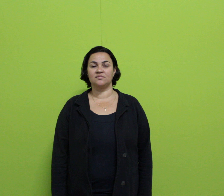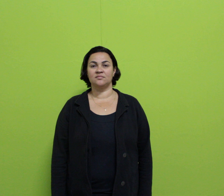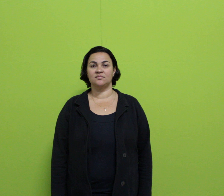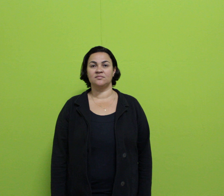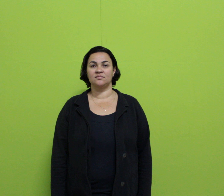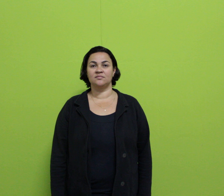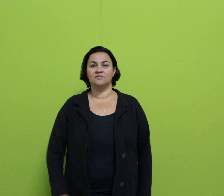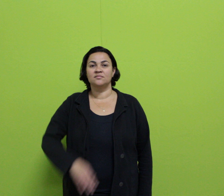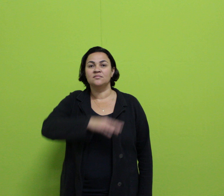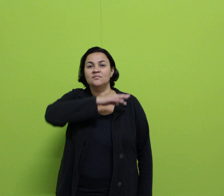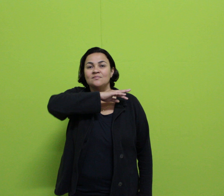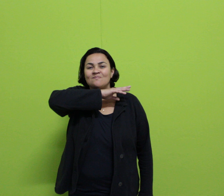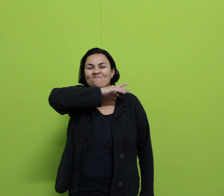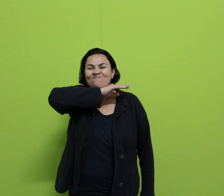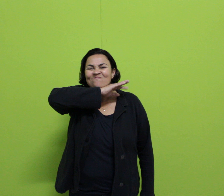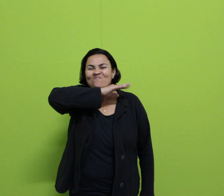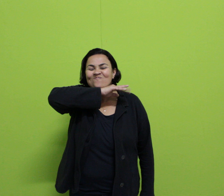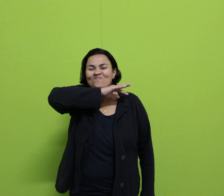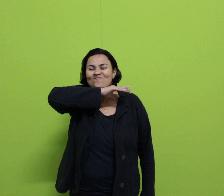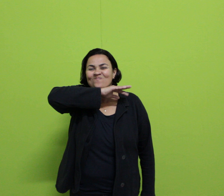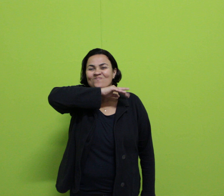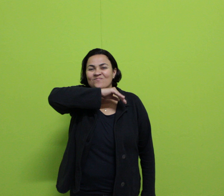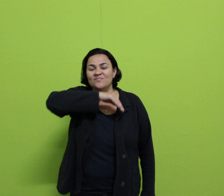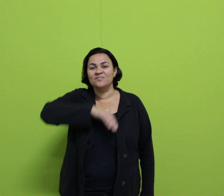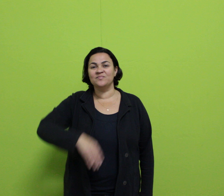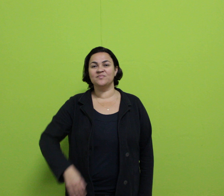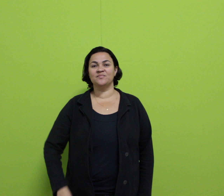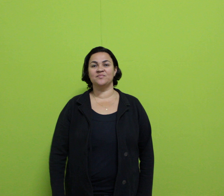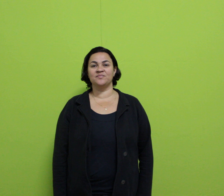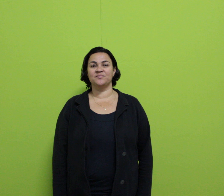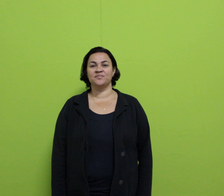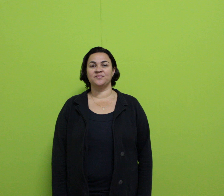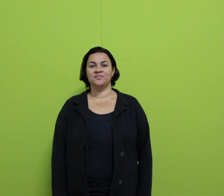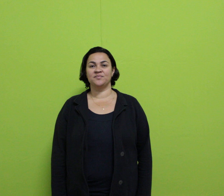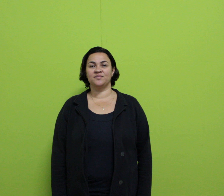ruim